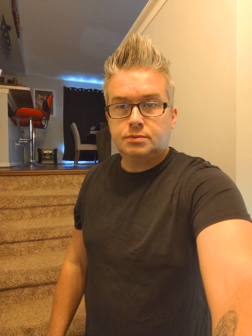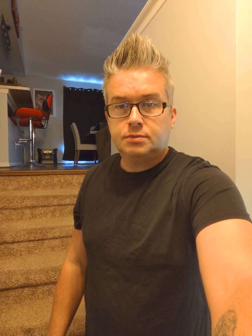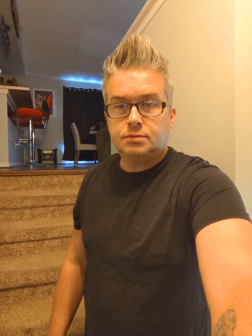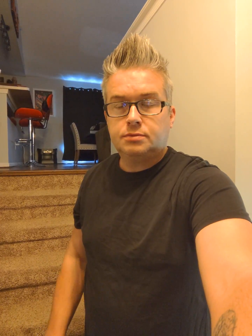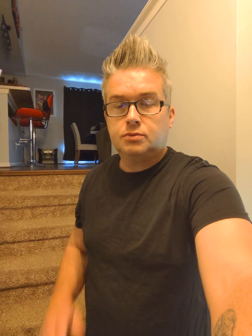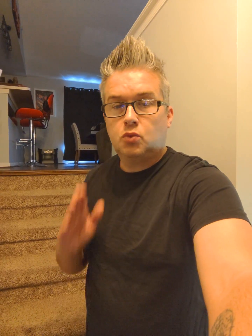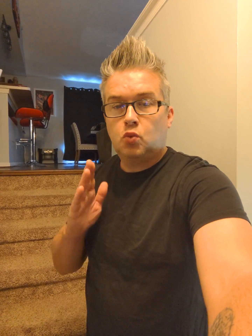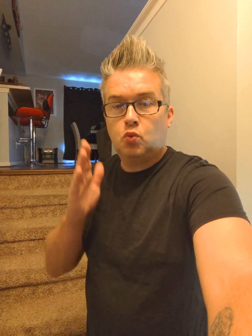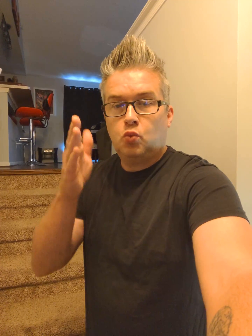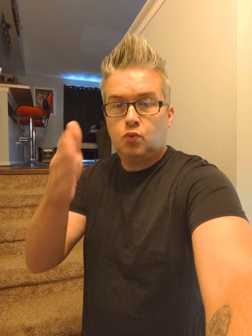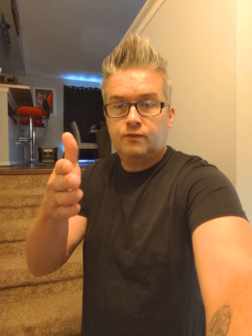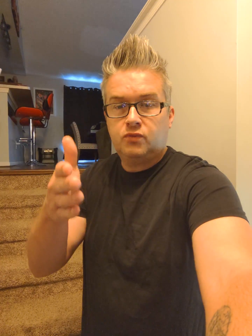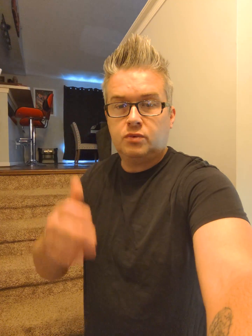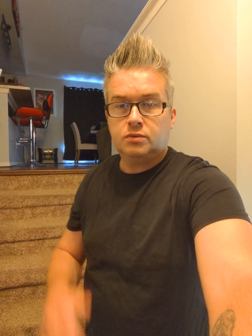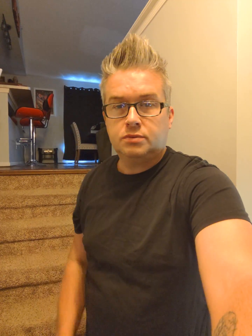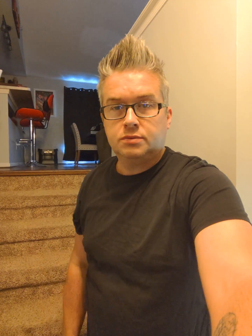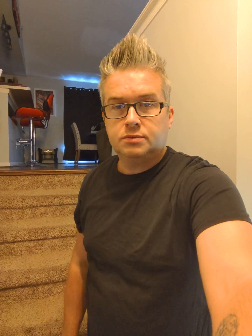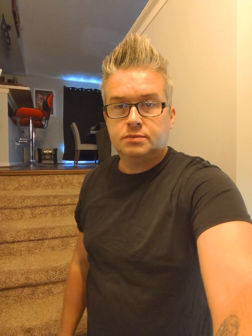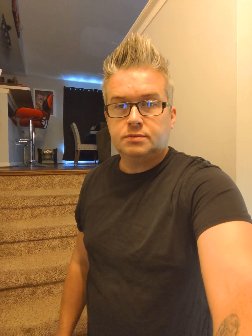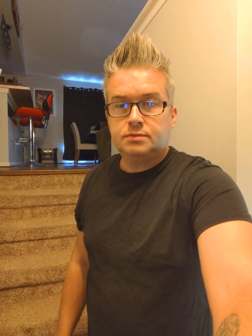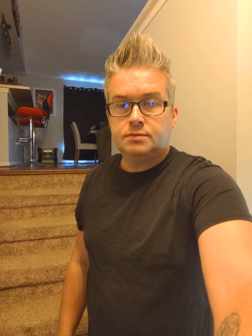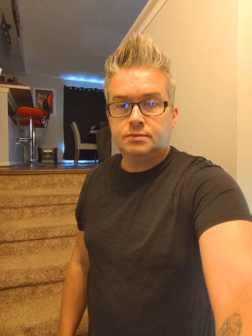over